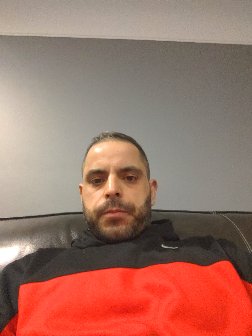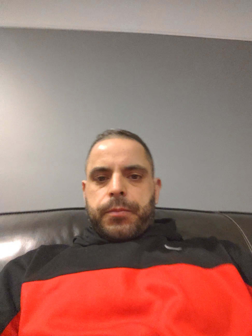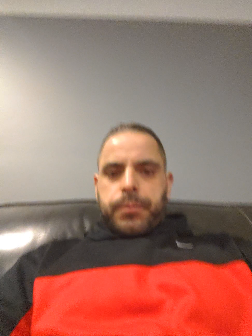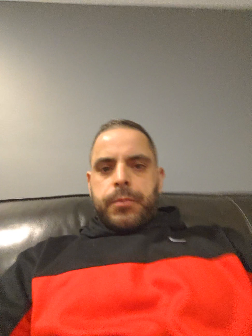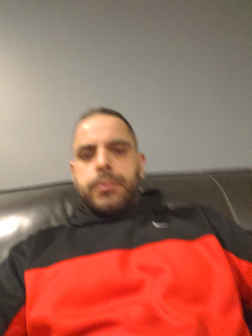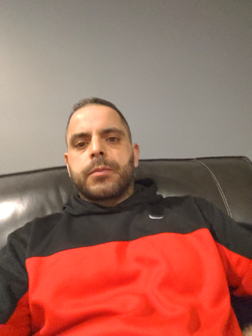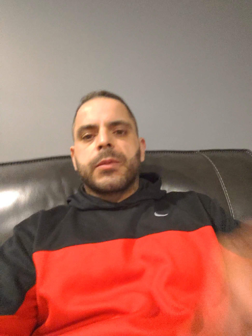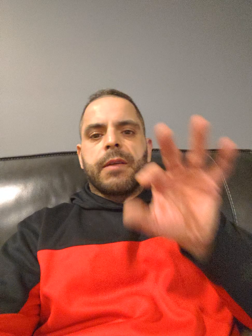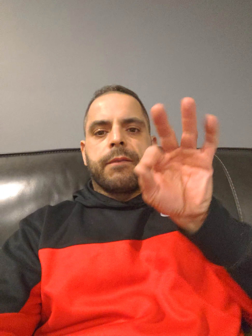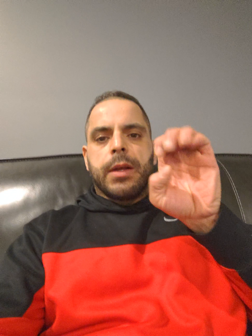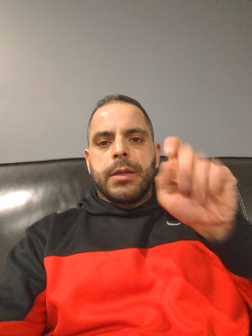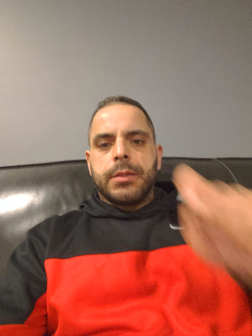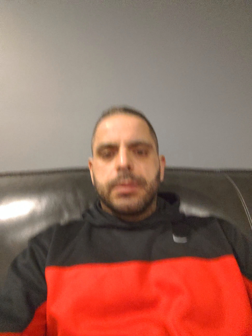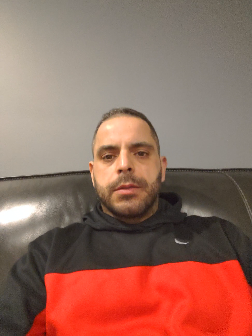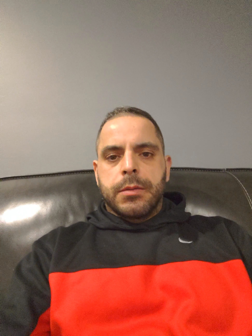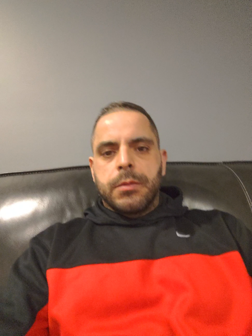feet